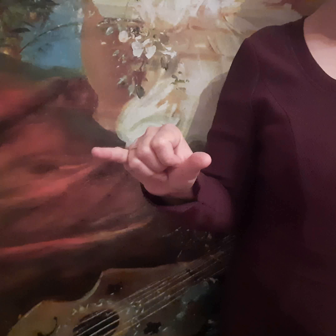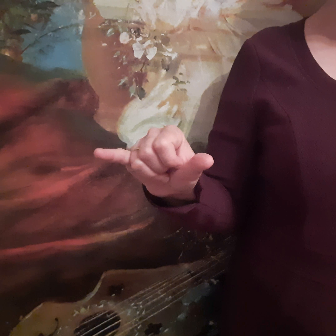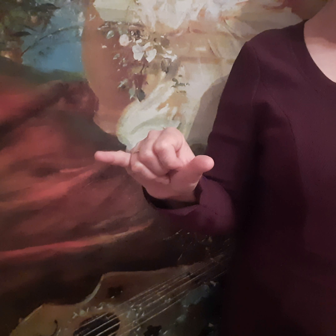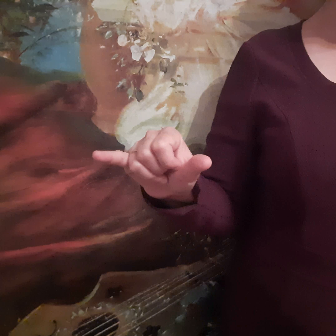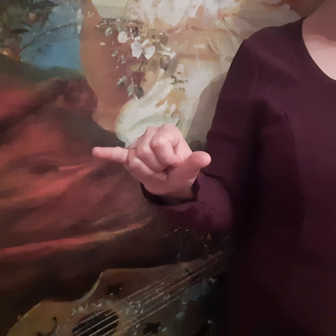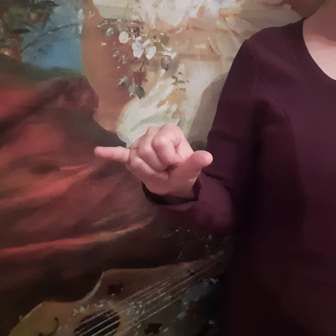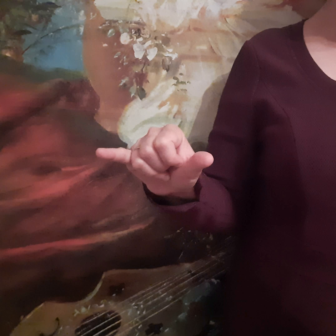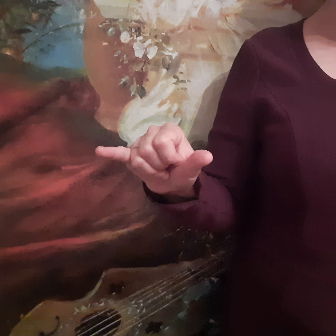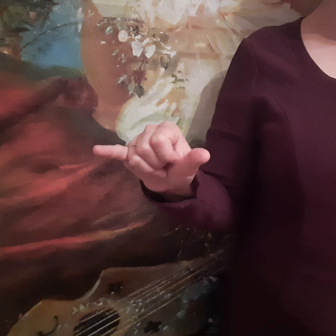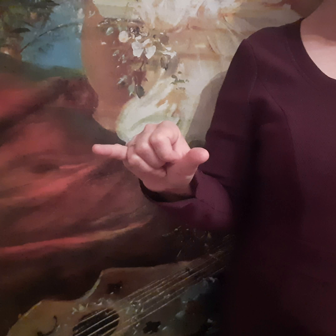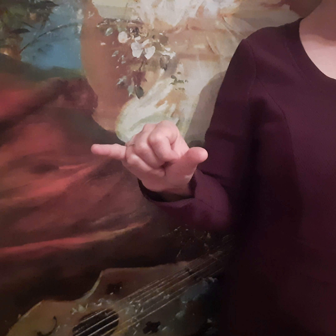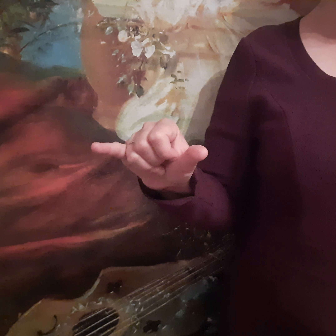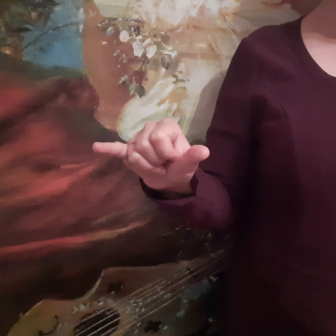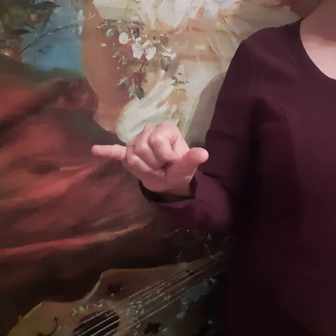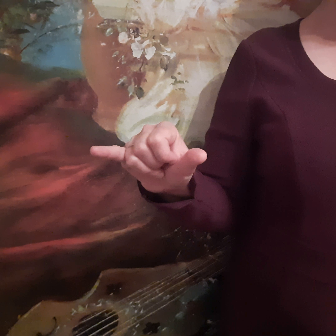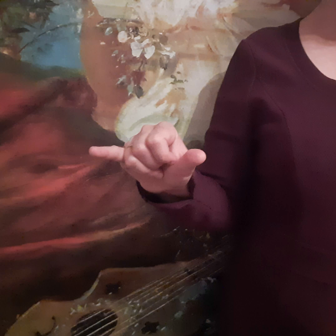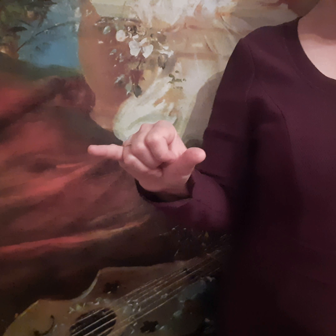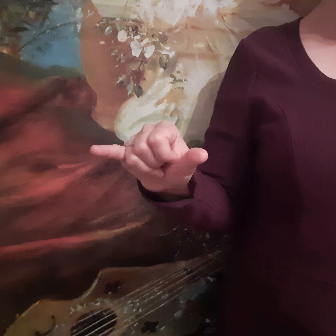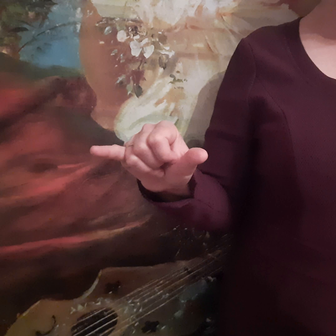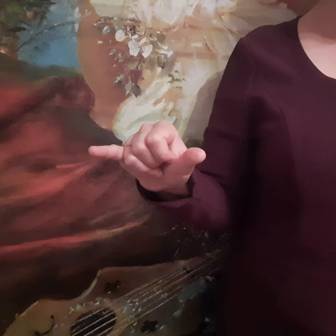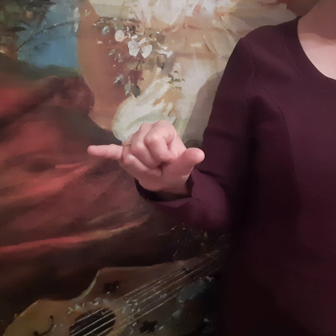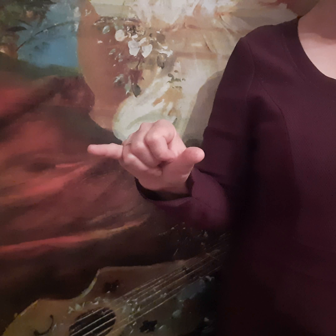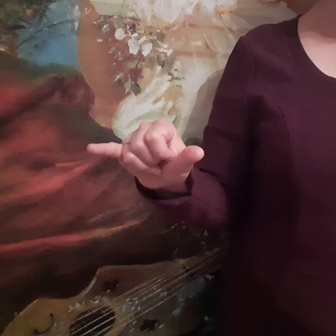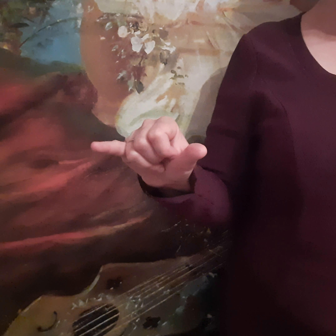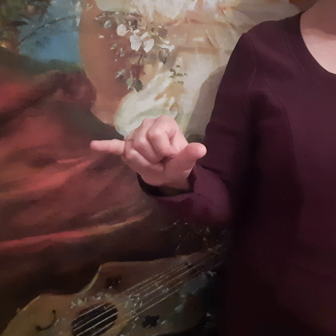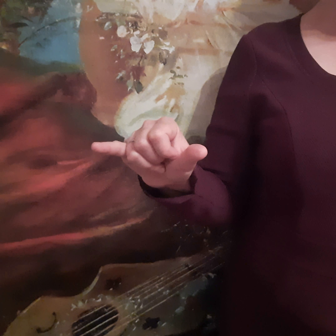У